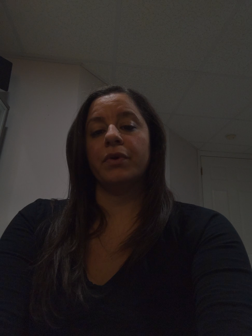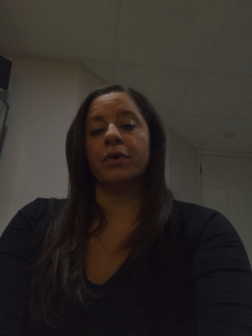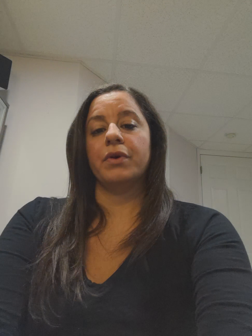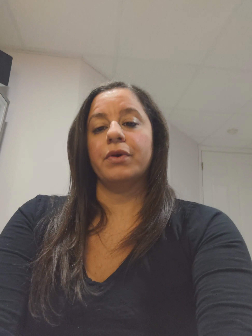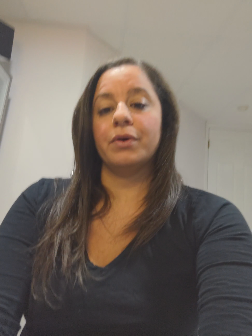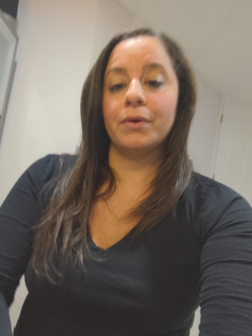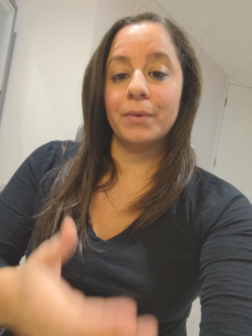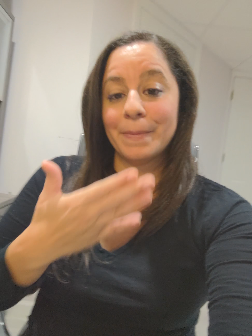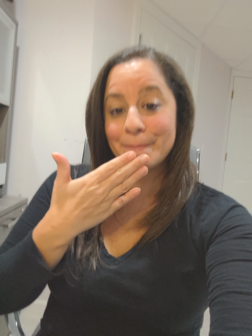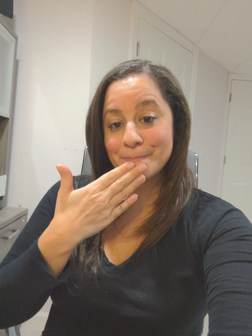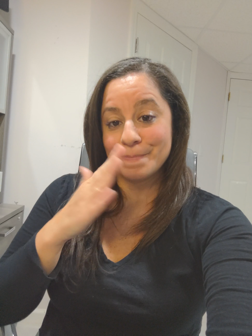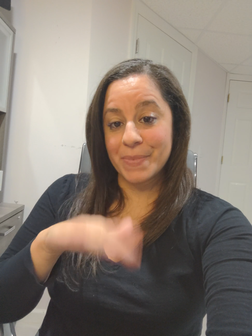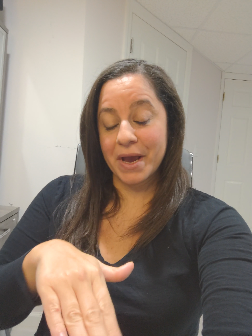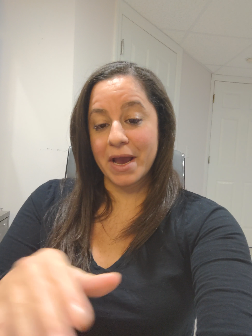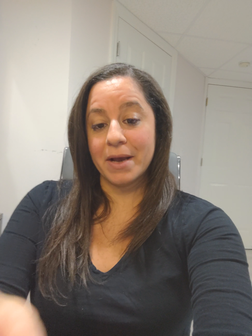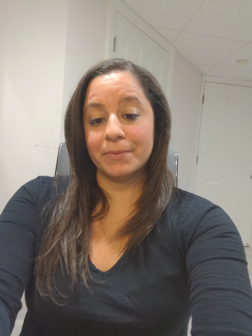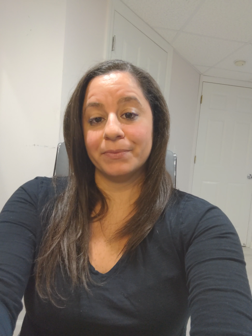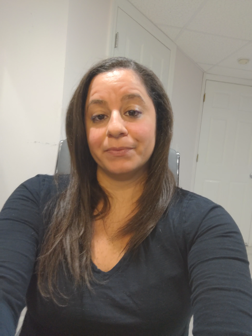bad